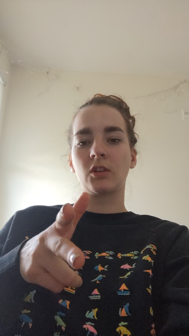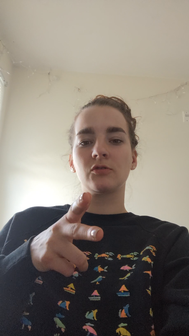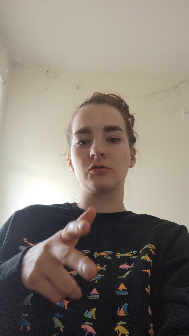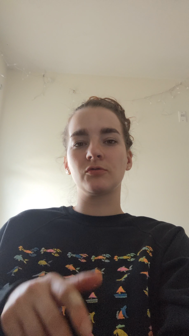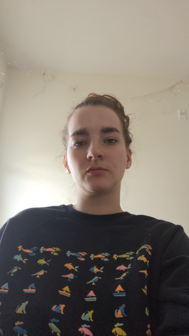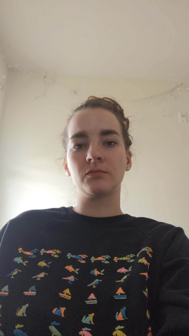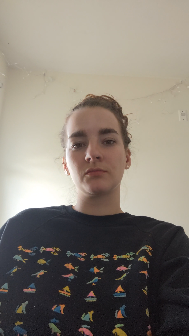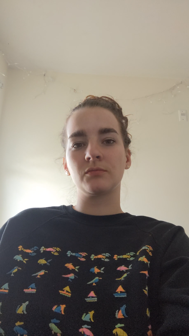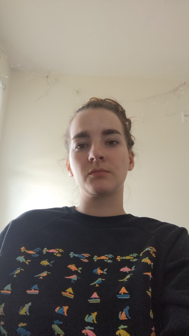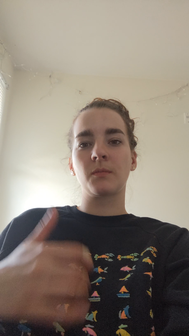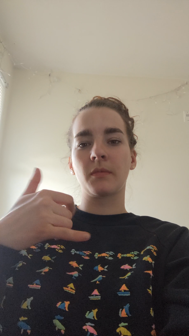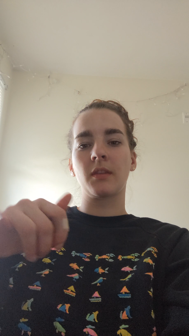play